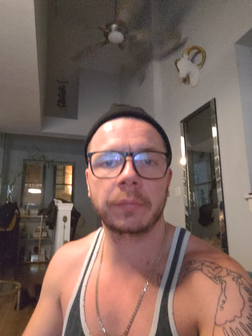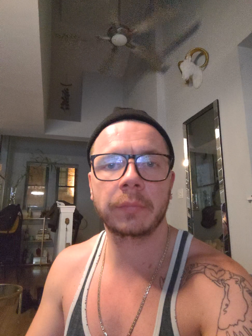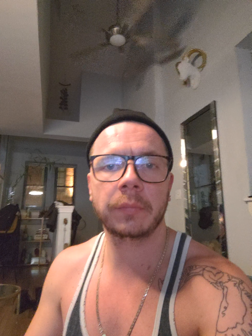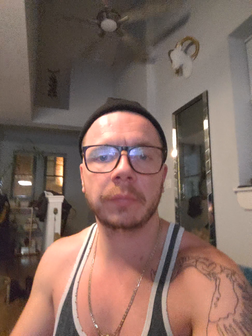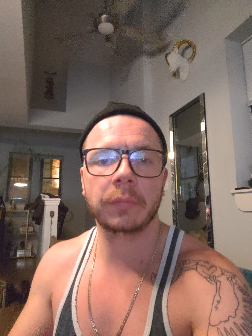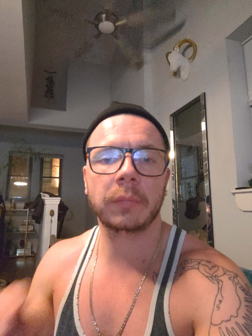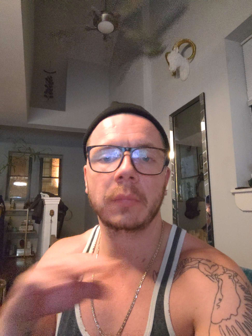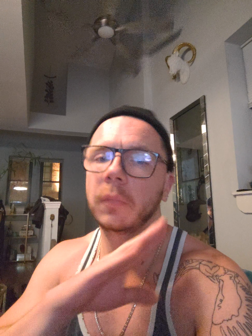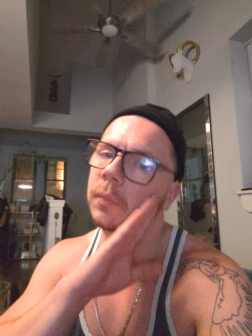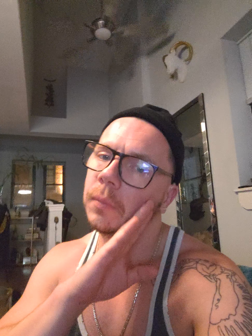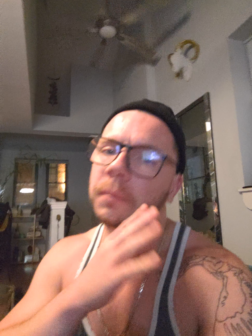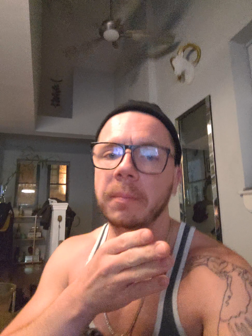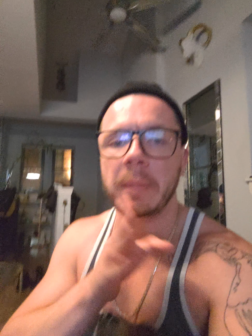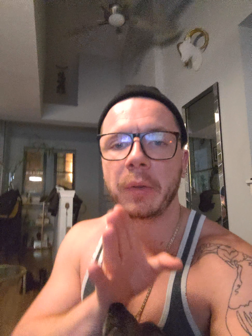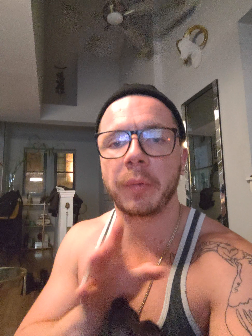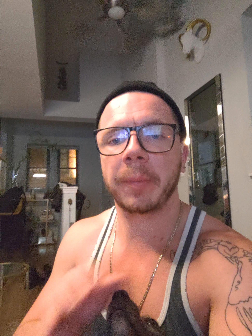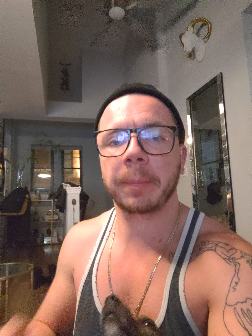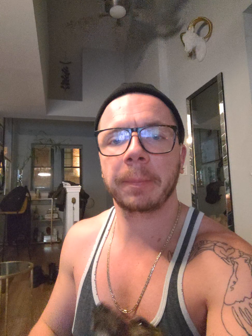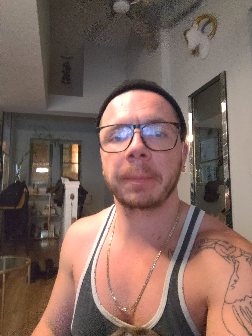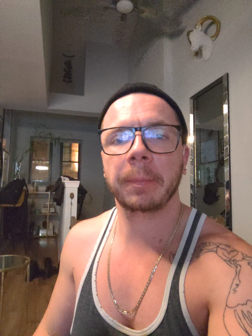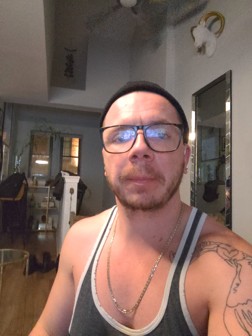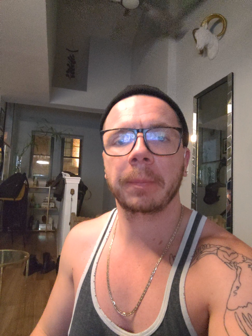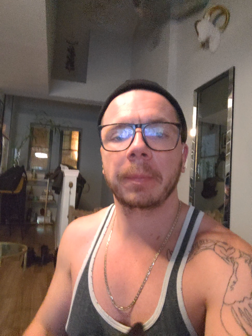bedroom